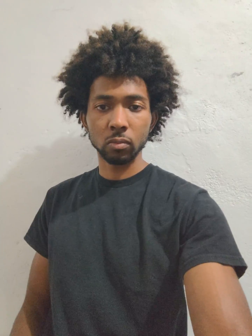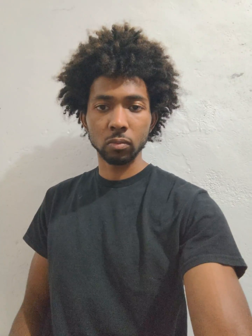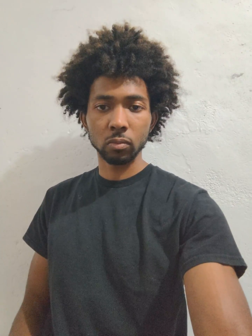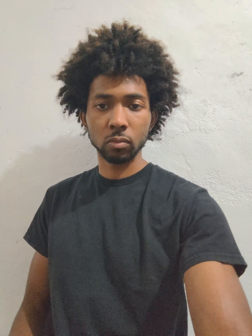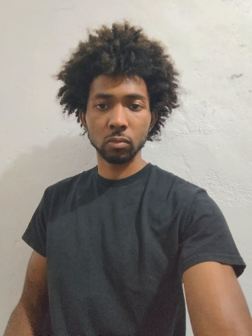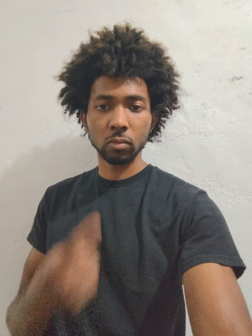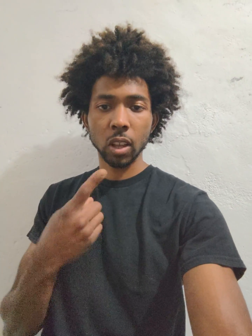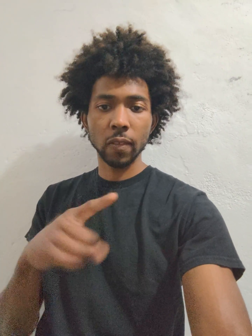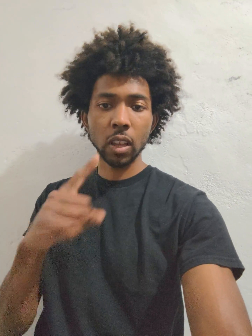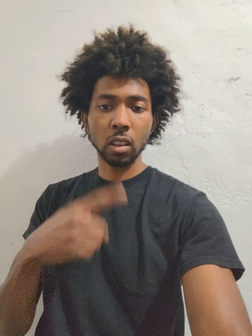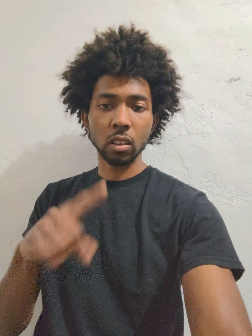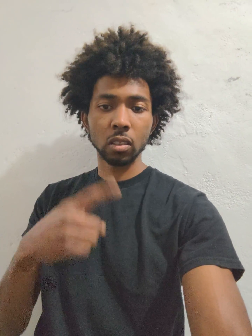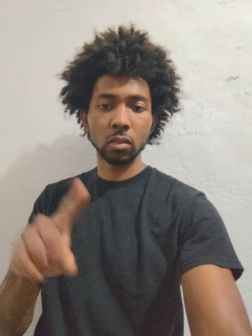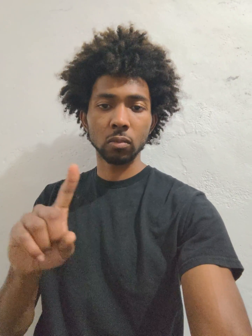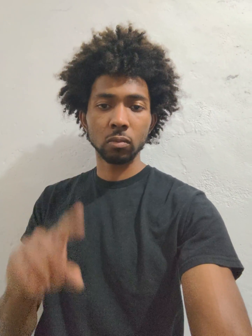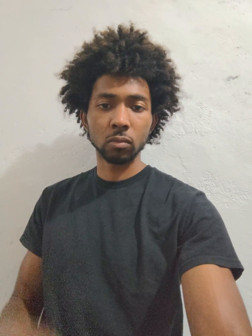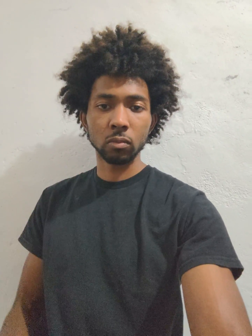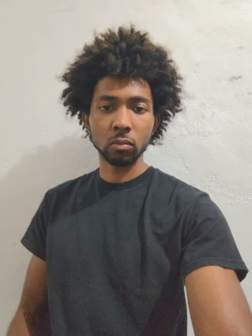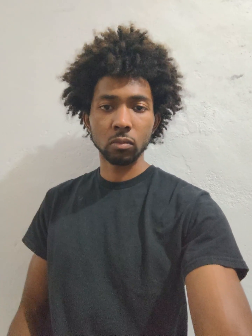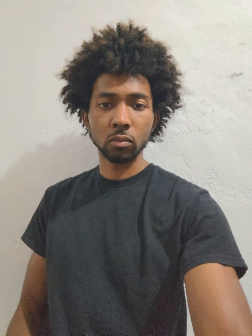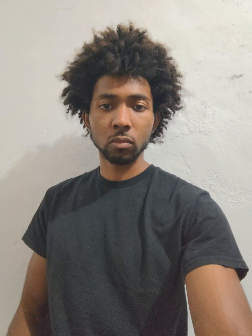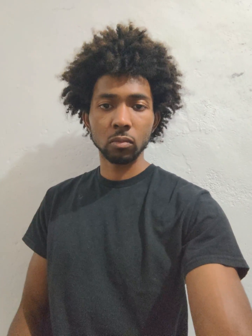knife